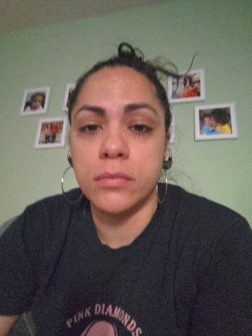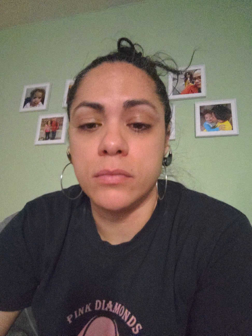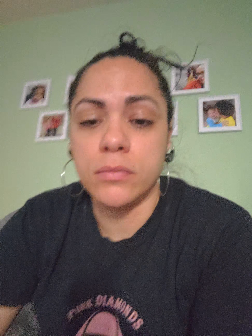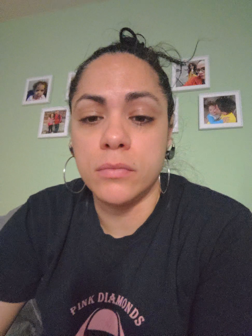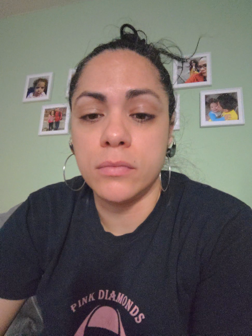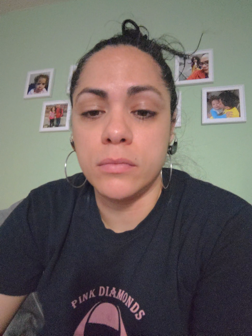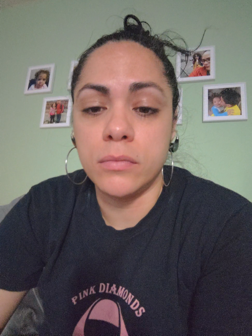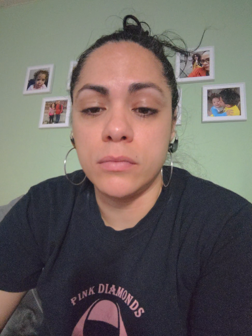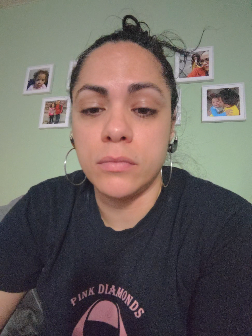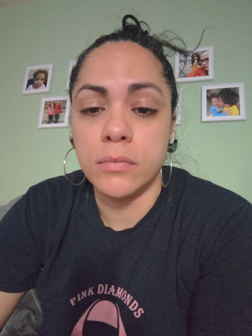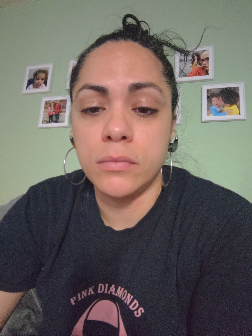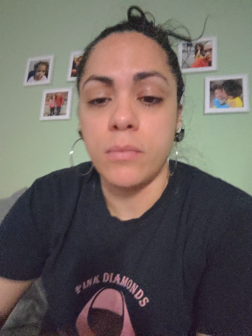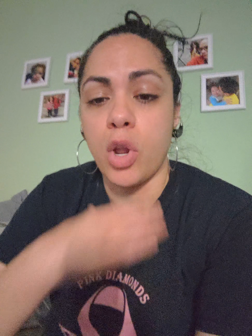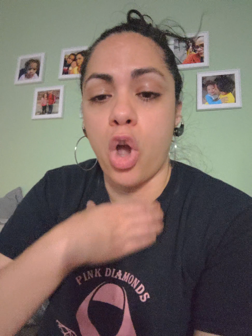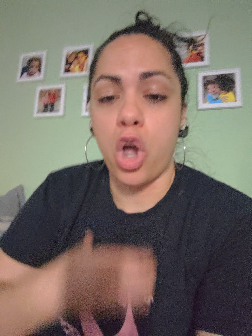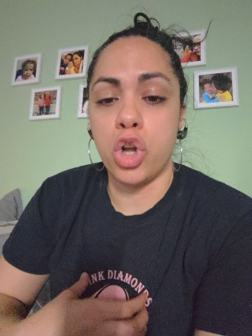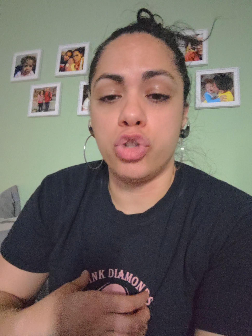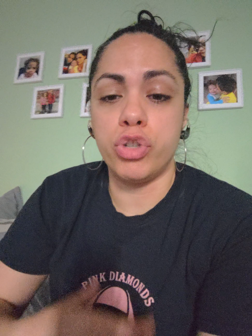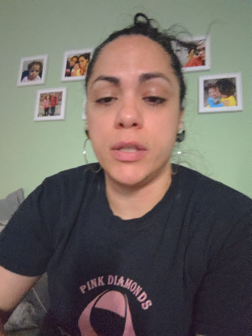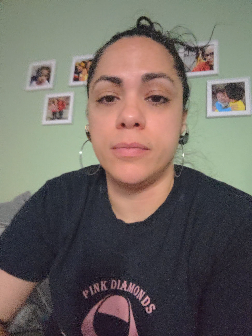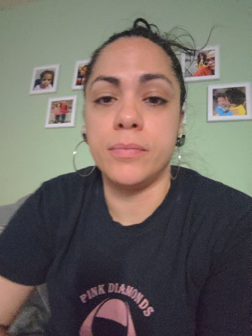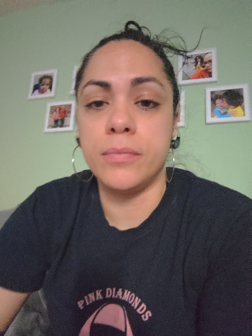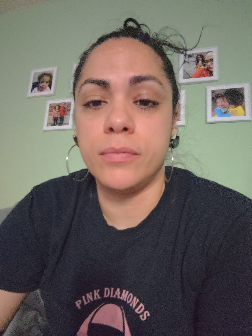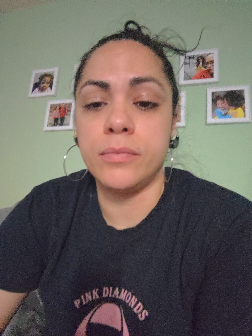hungry